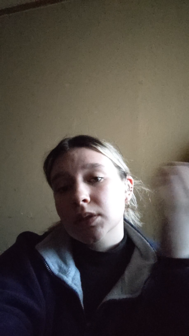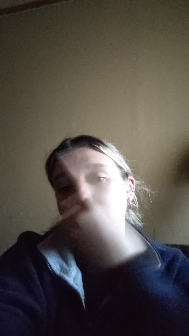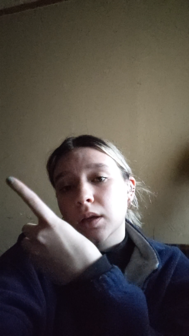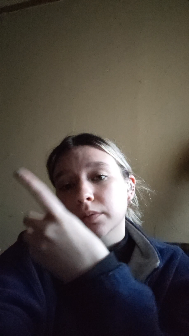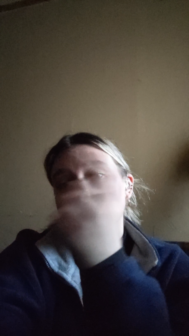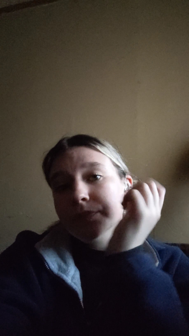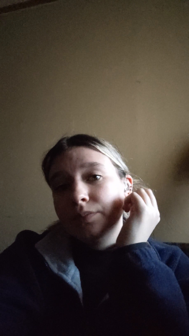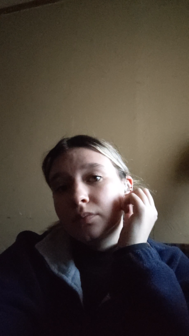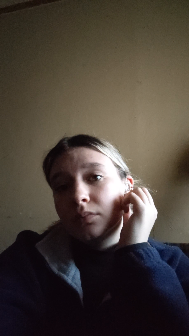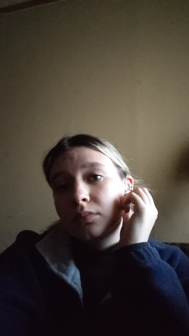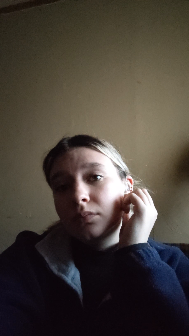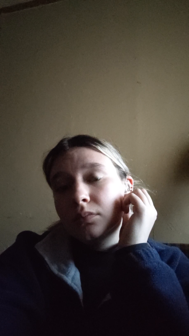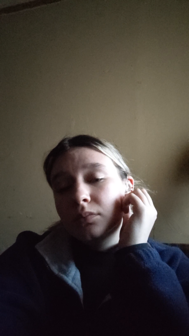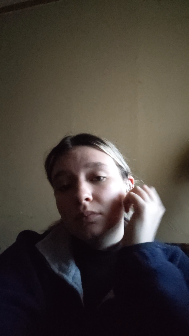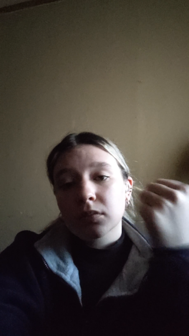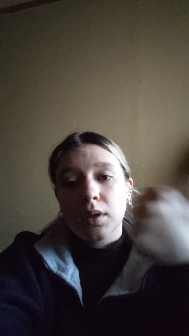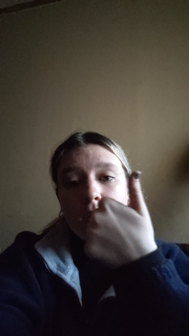game